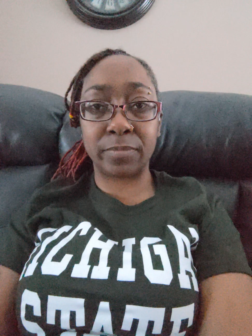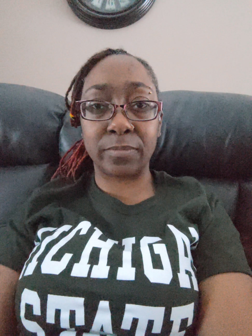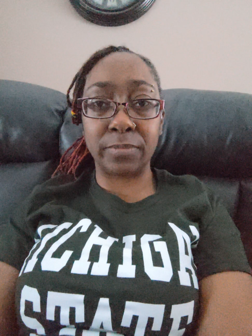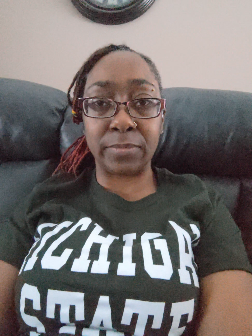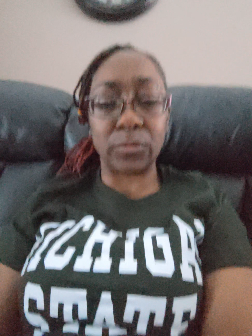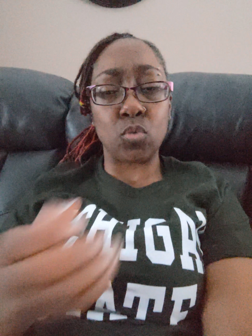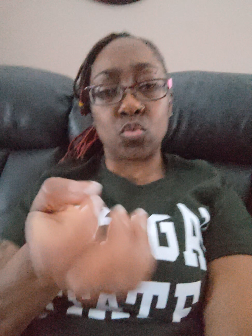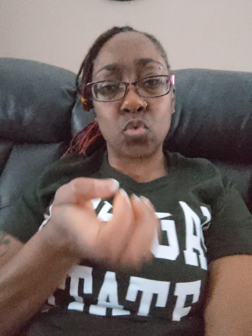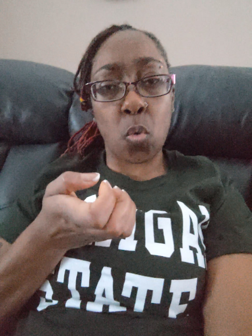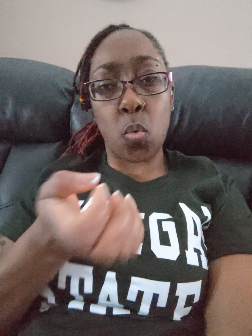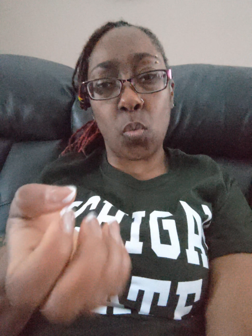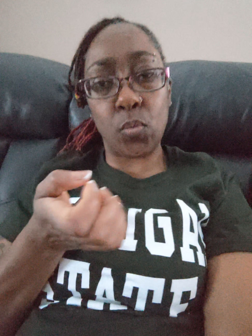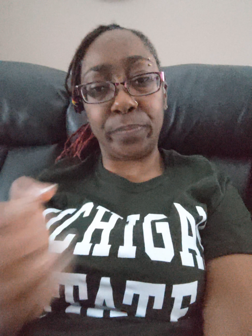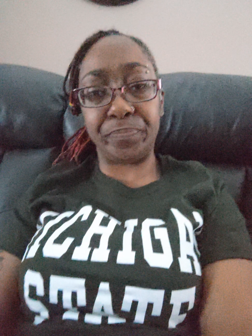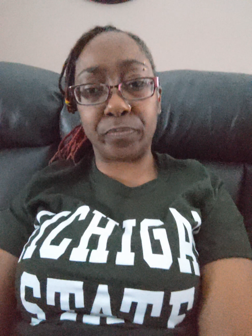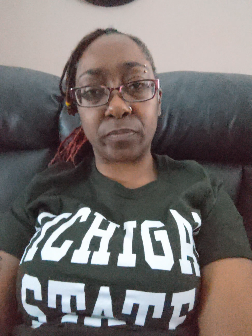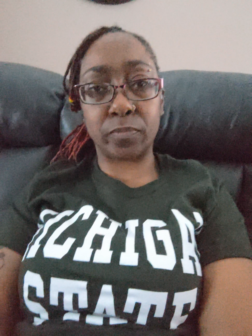drawer